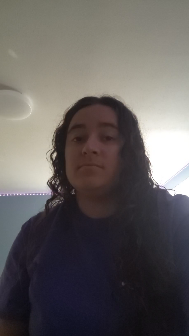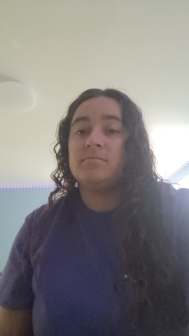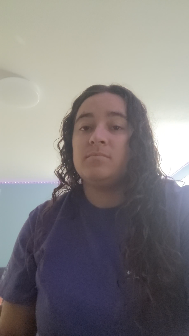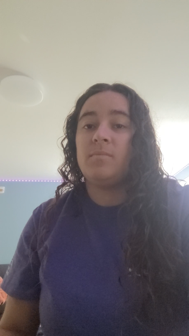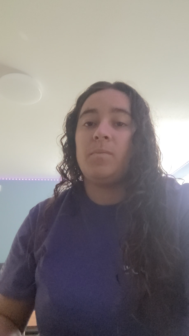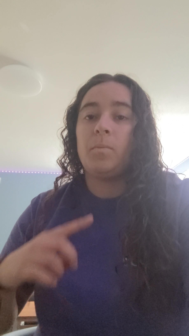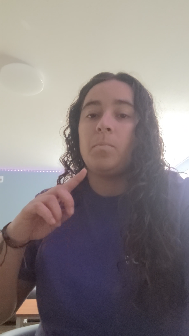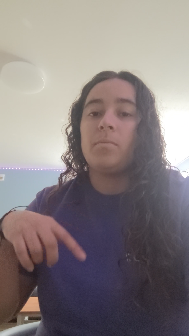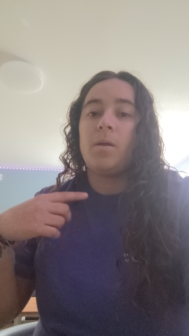about